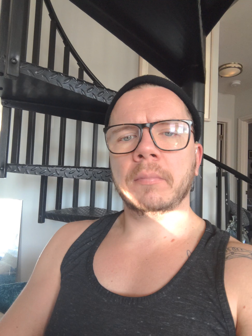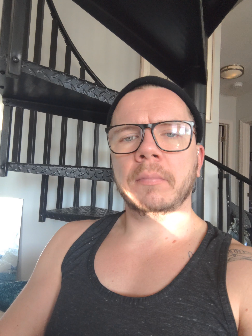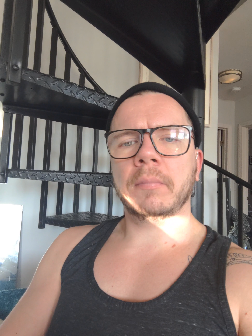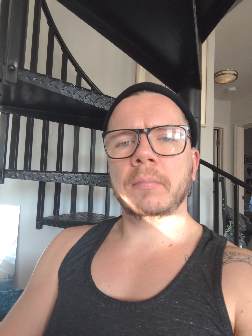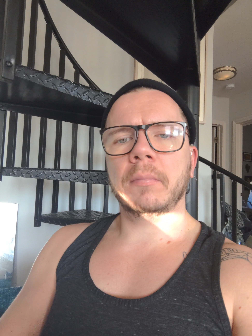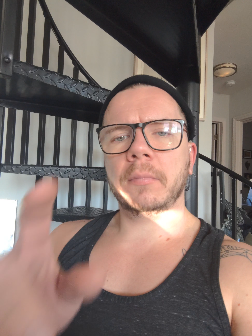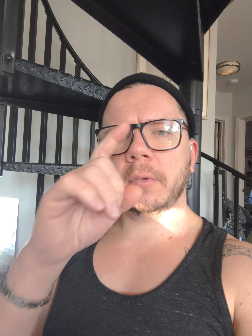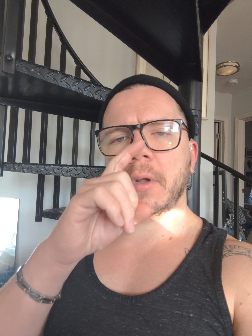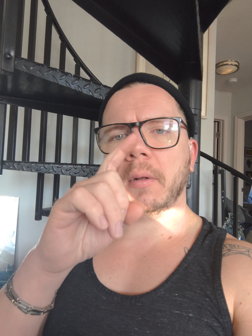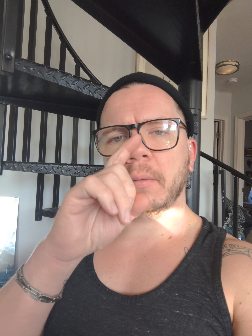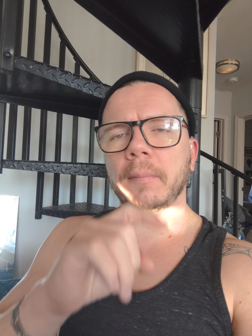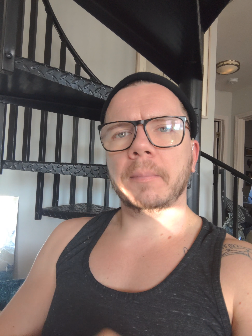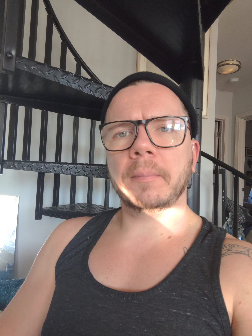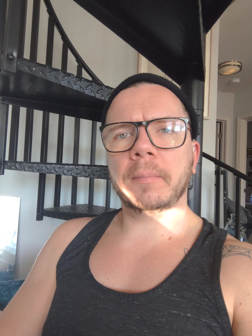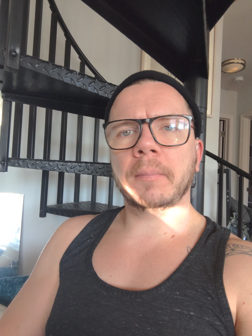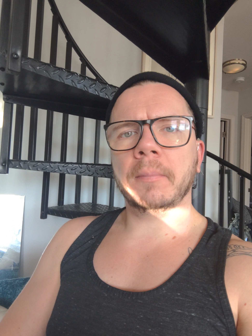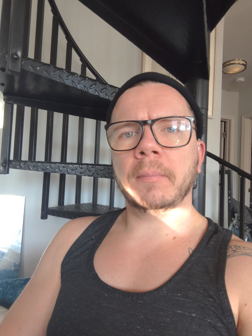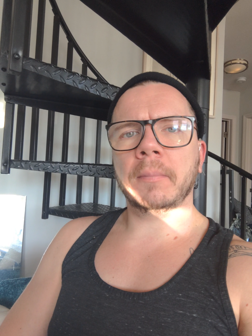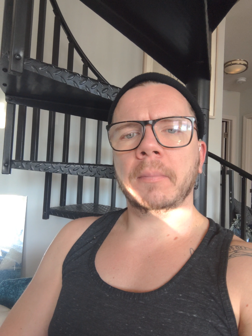doll